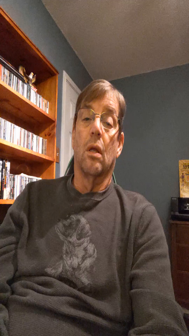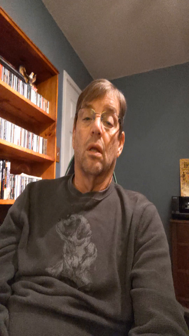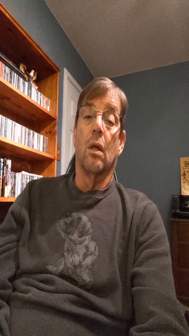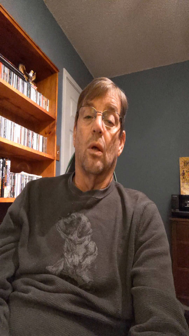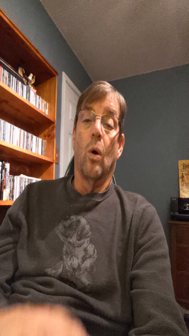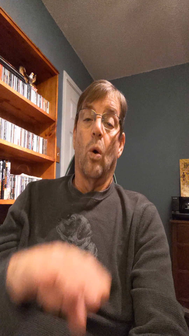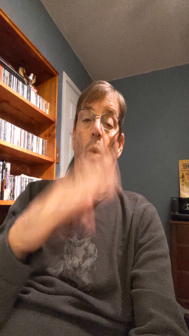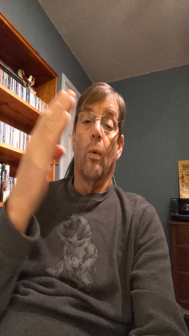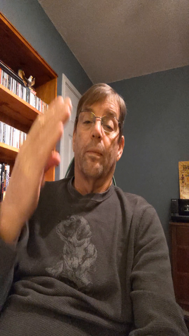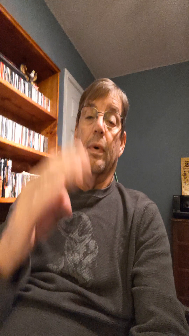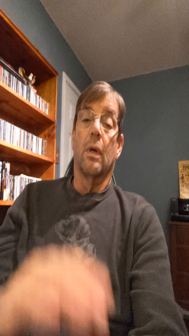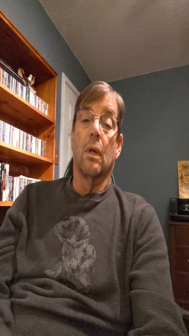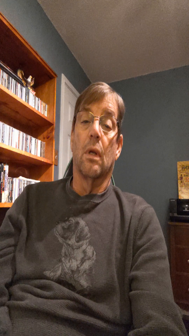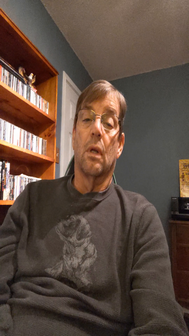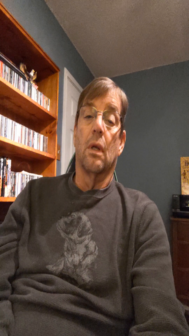open